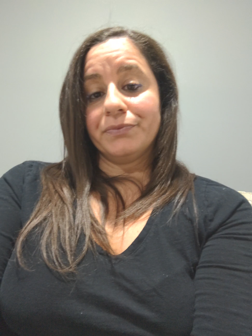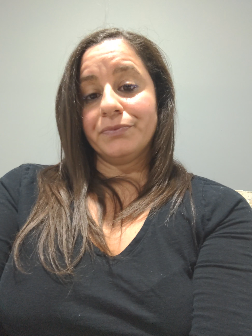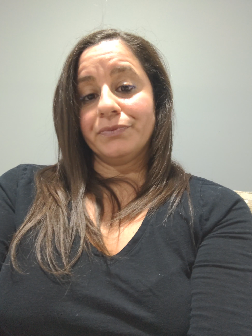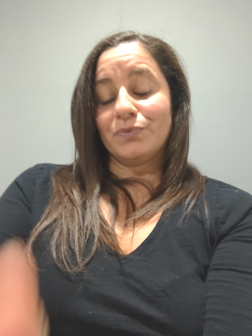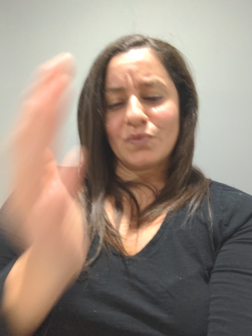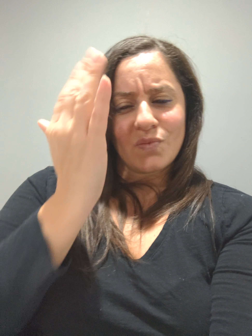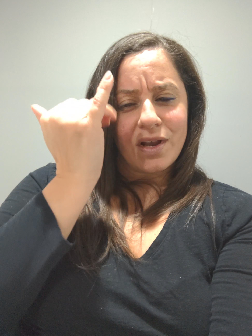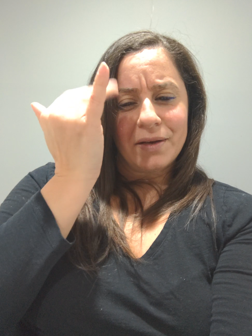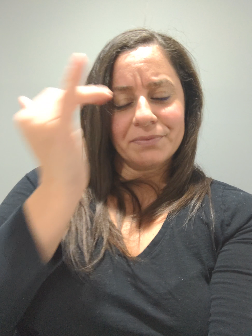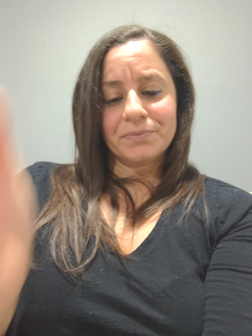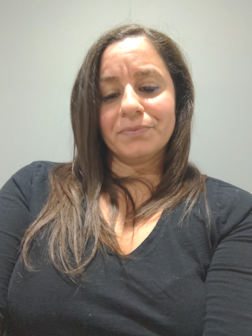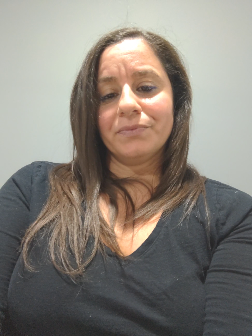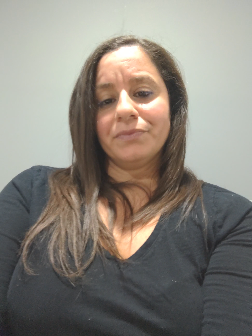why